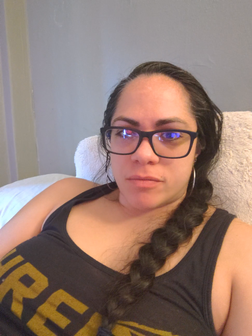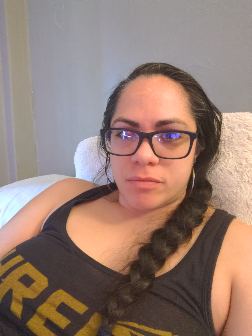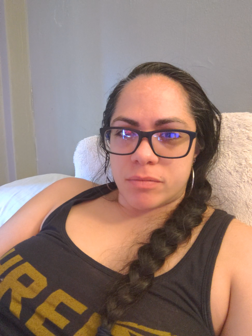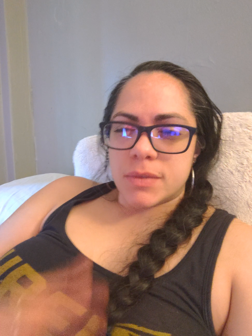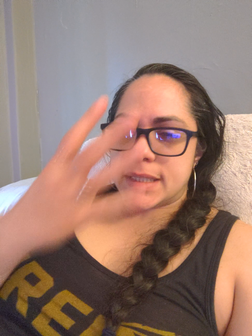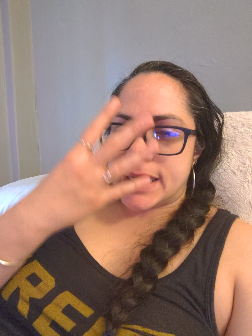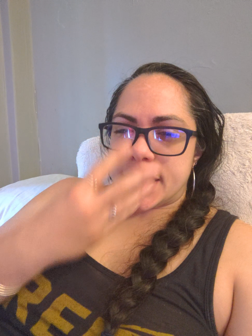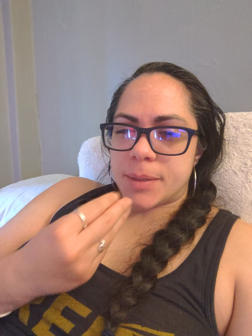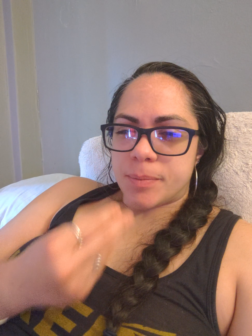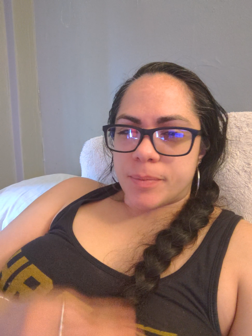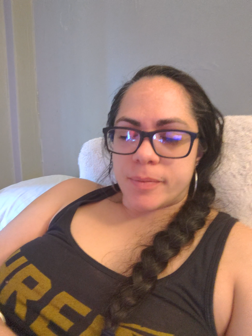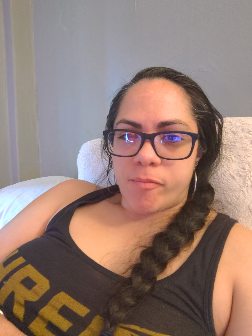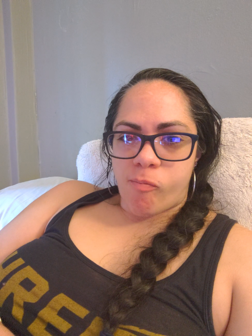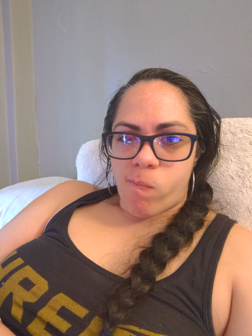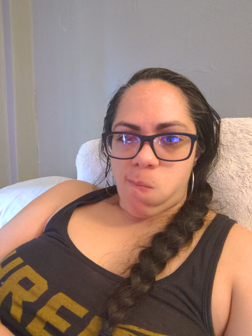sleep